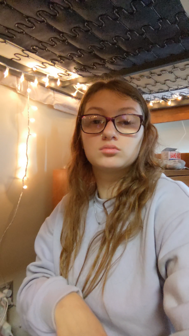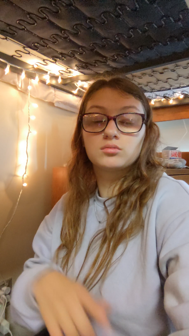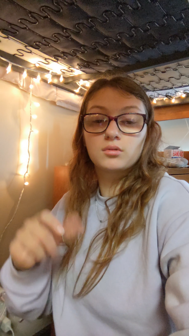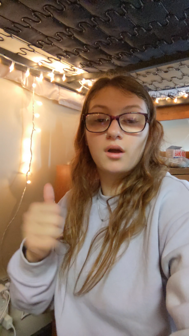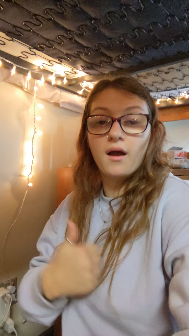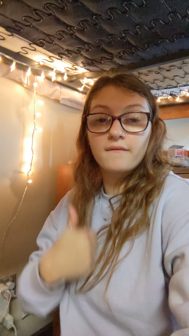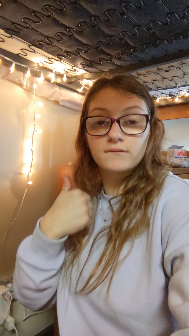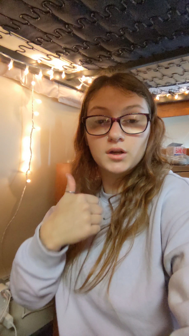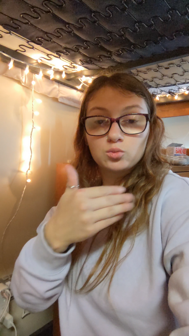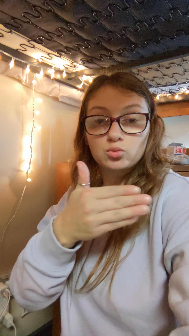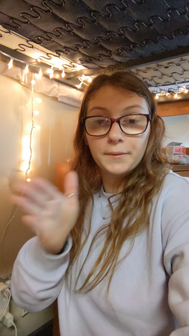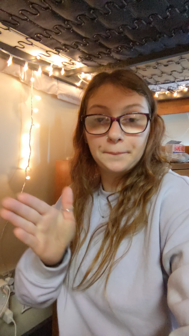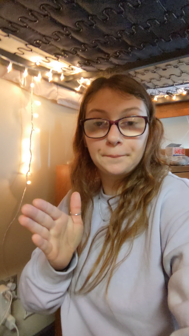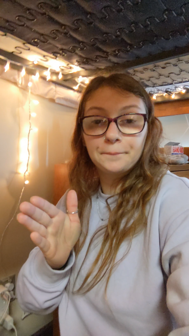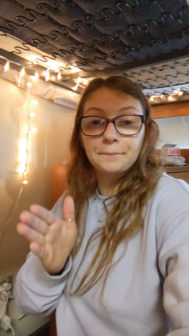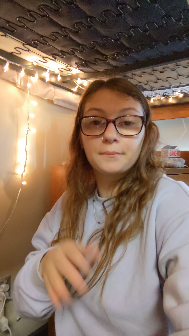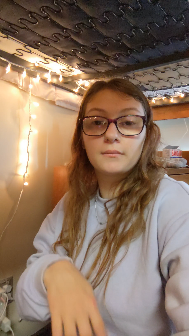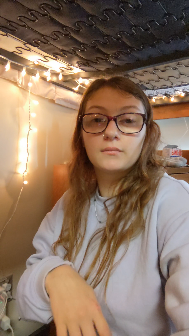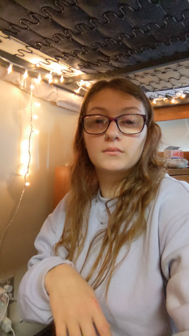living room